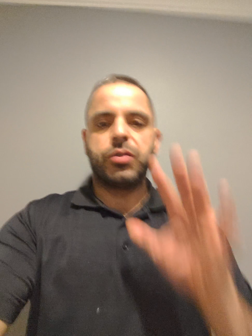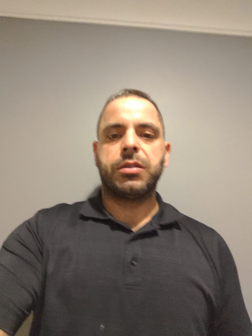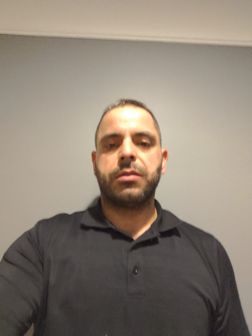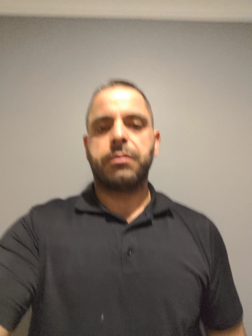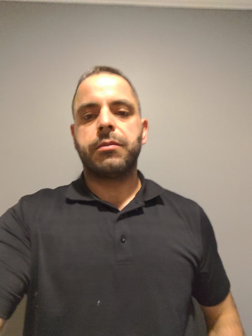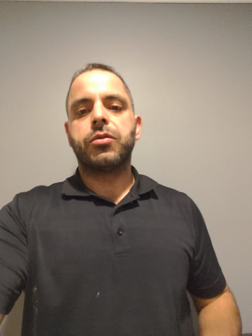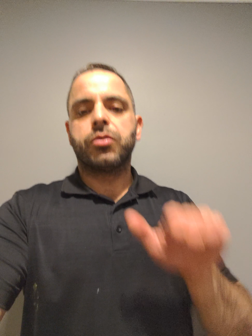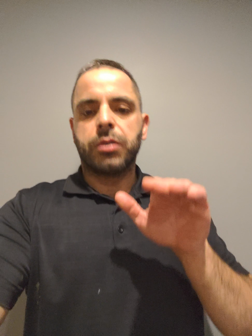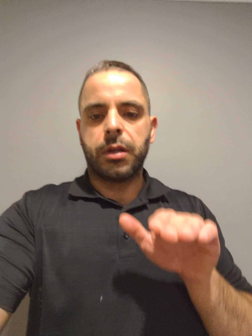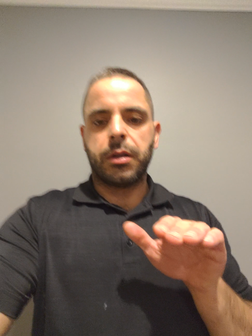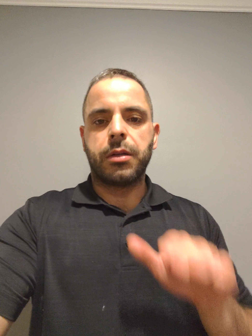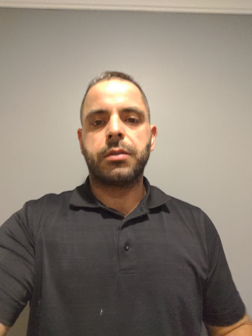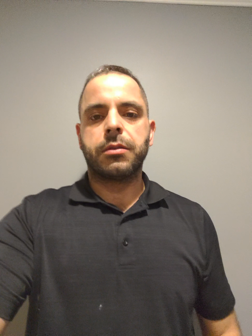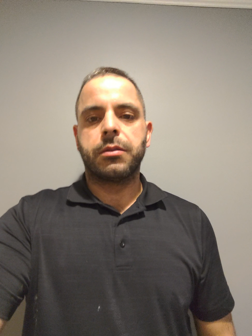child